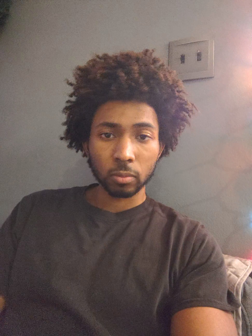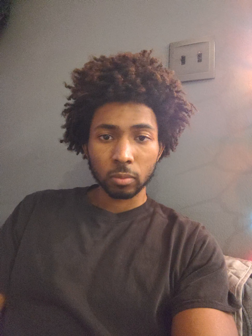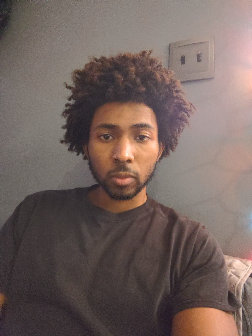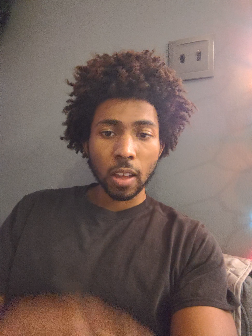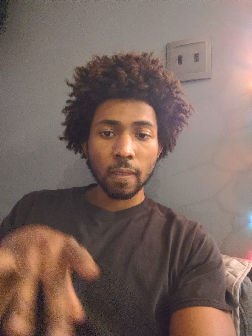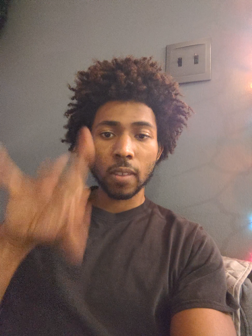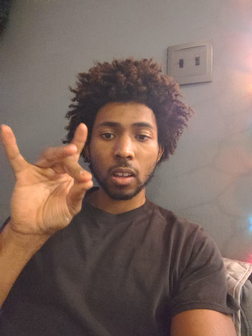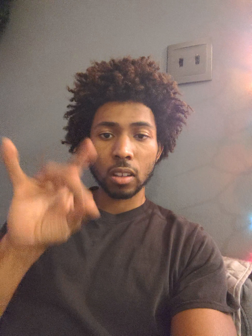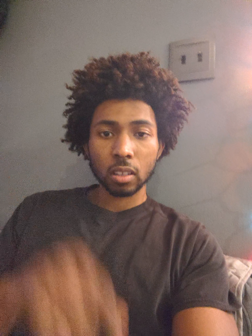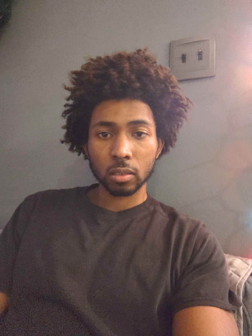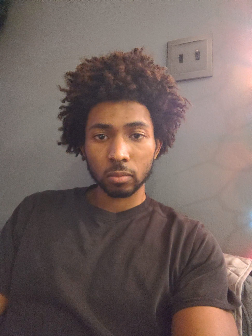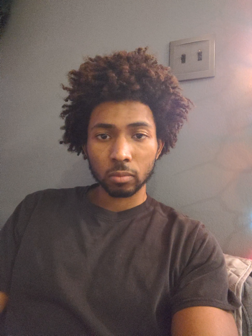find